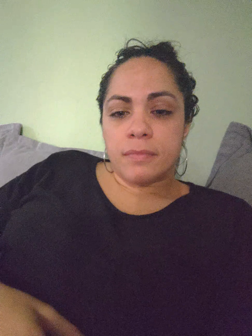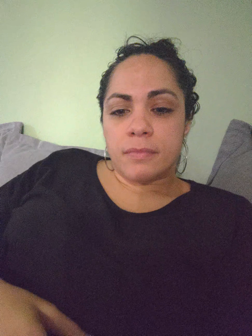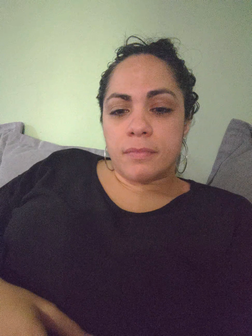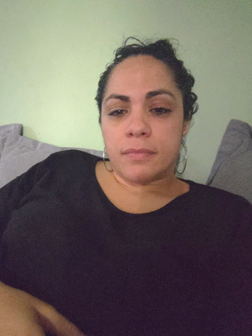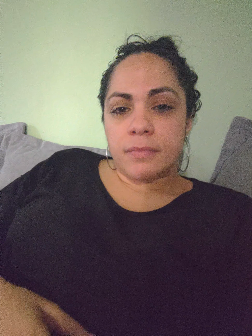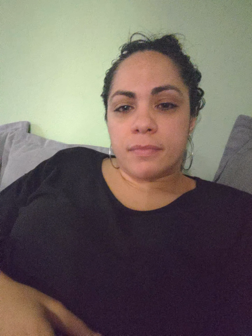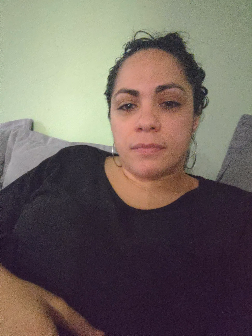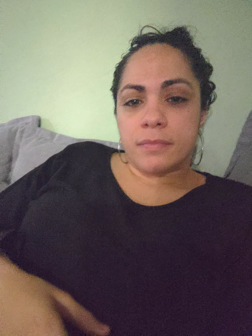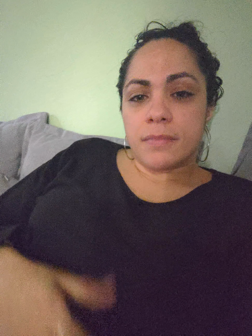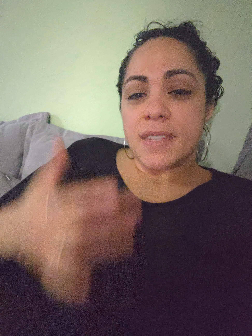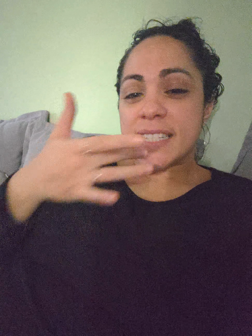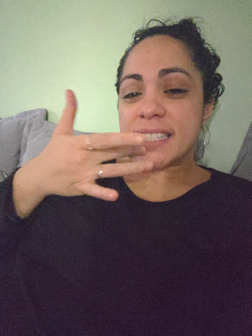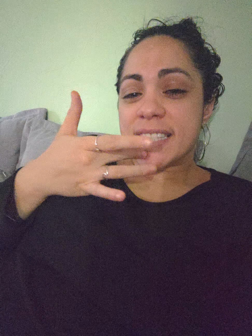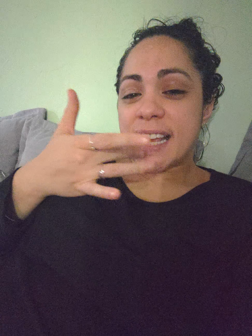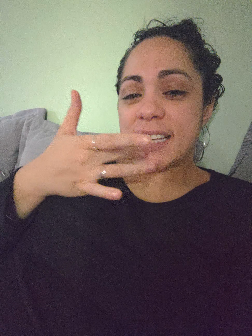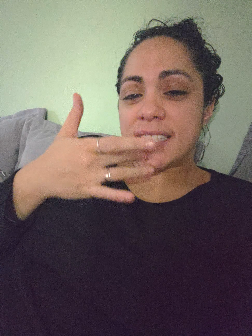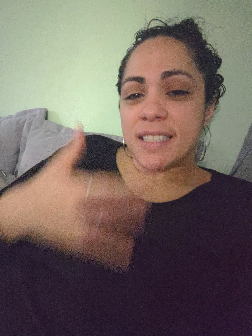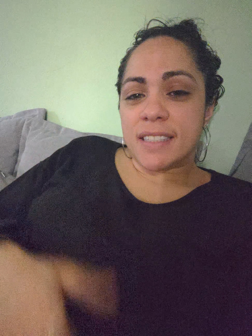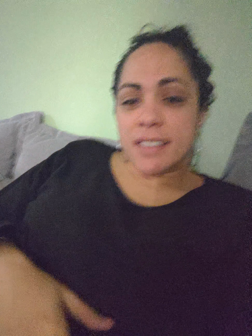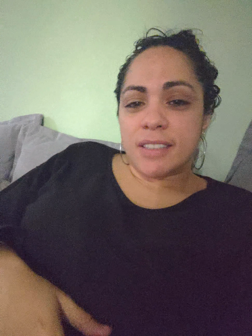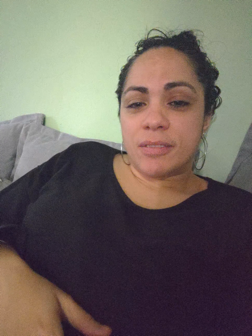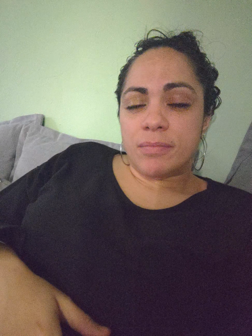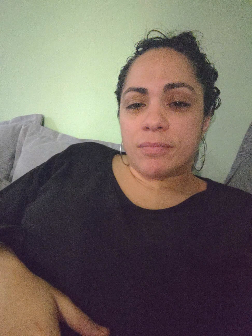taste